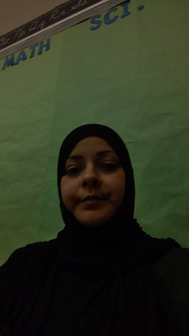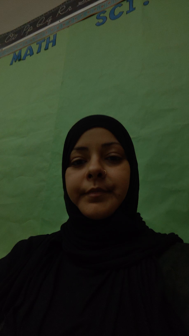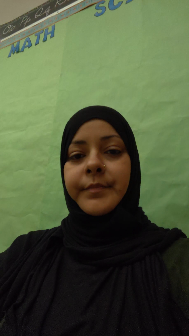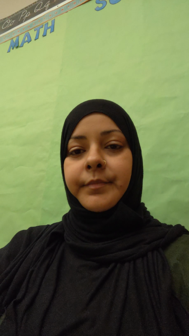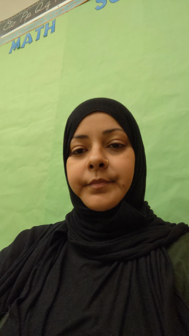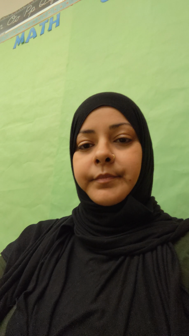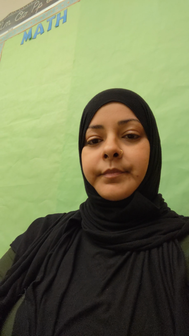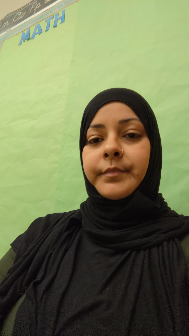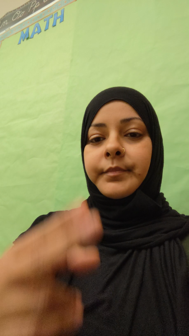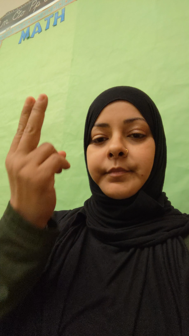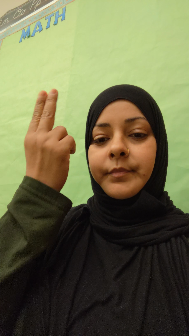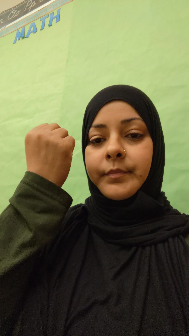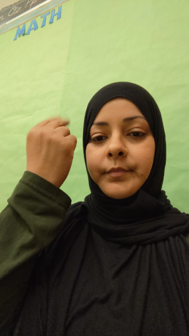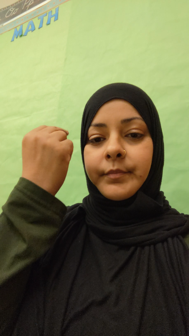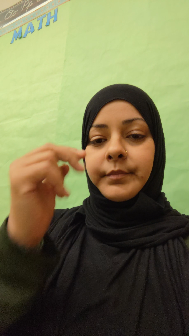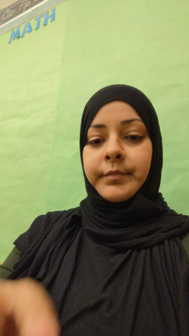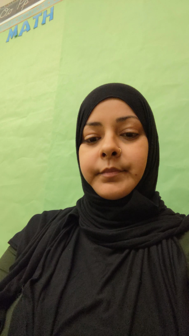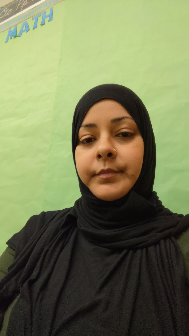bunny